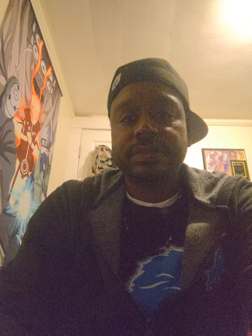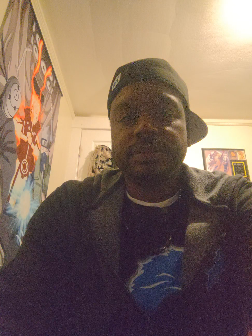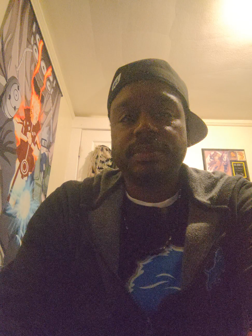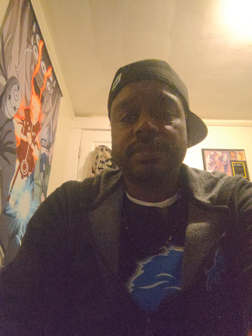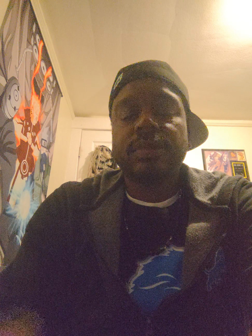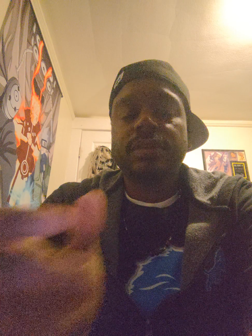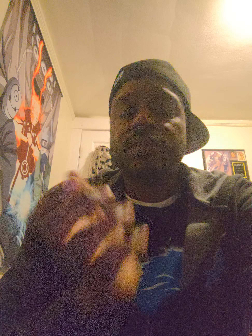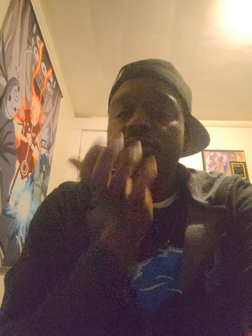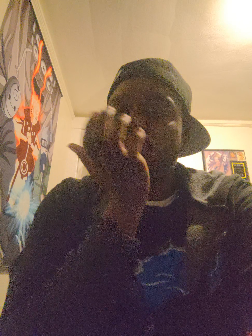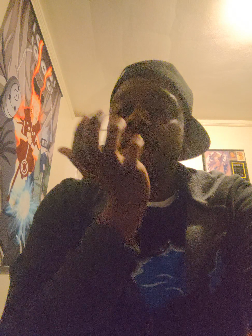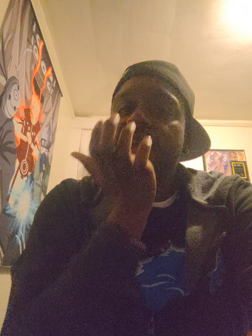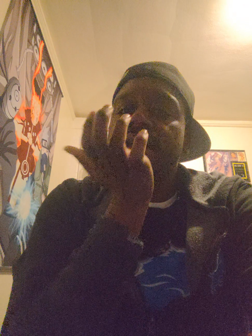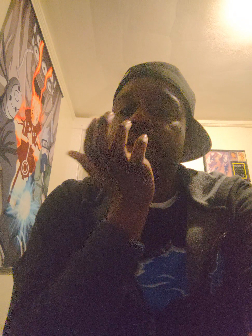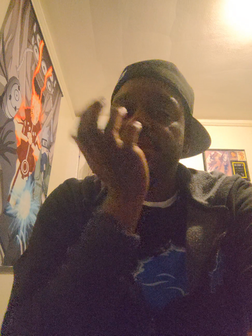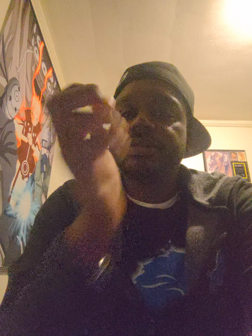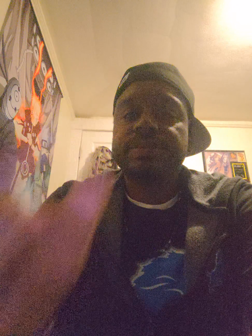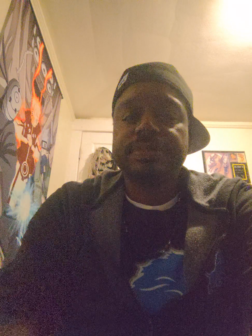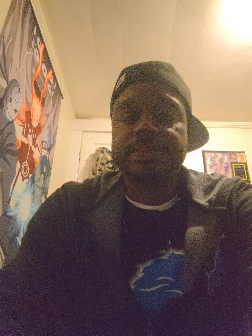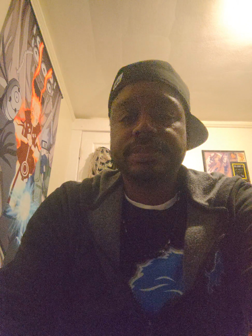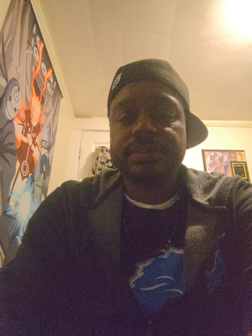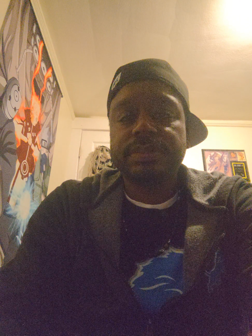grass